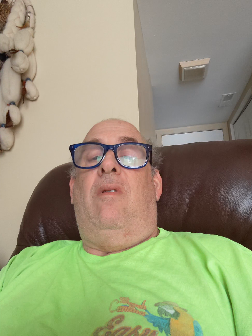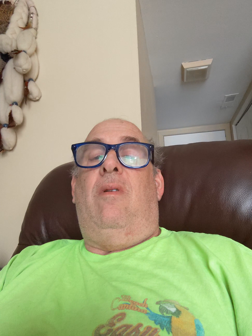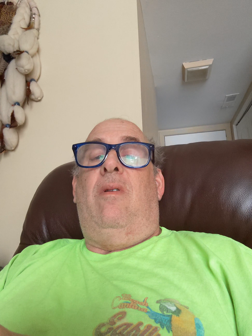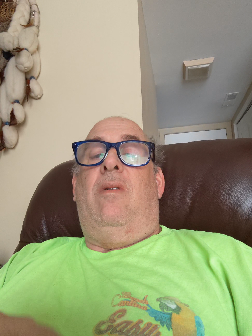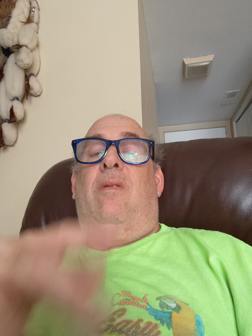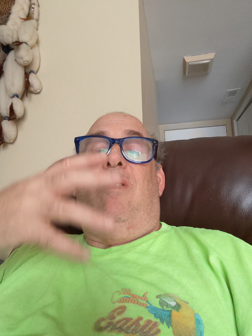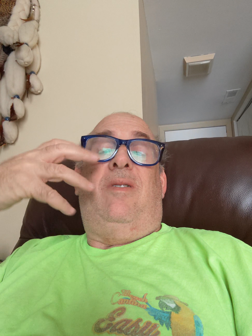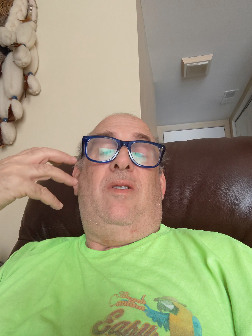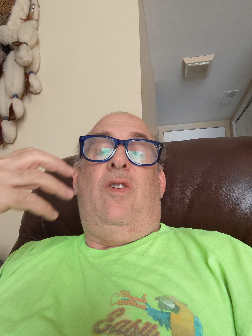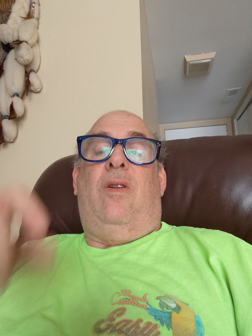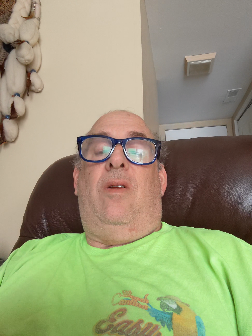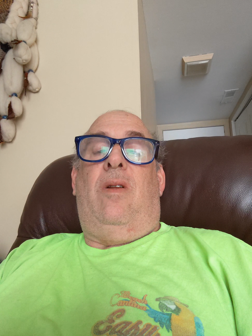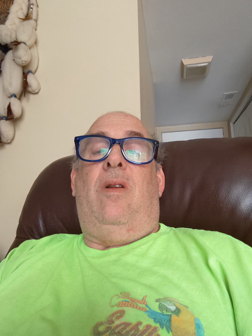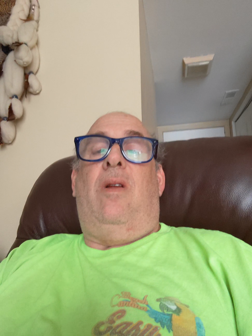tiger